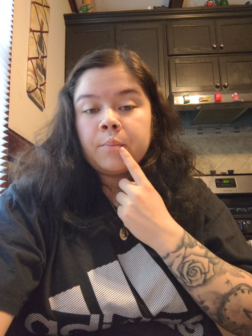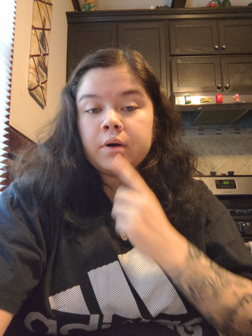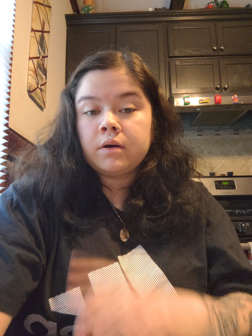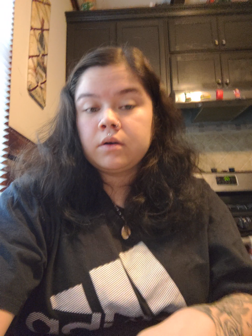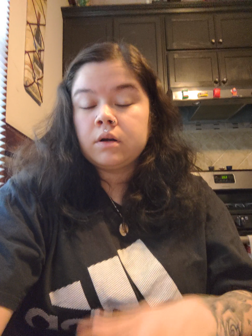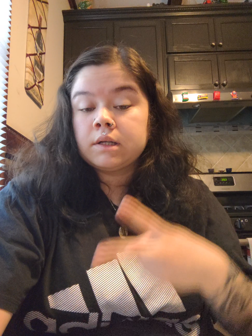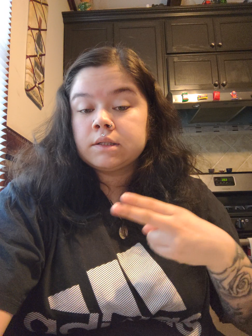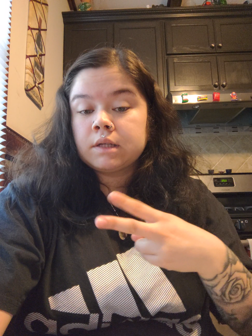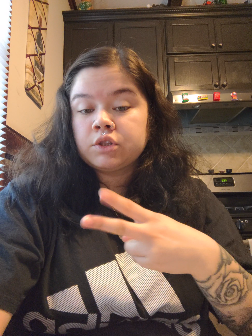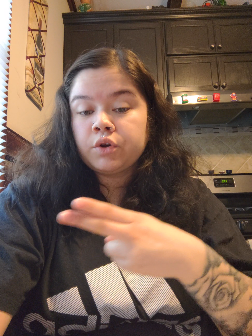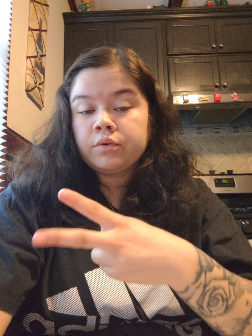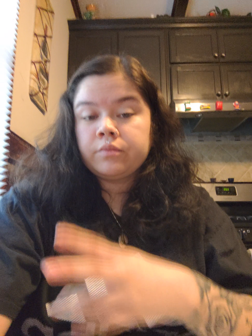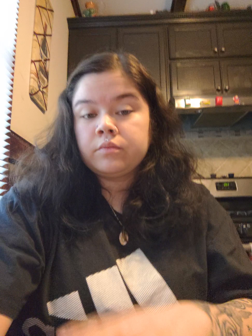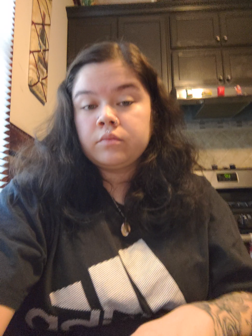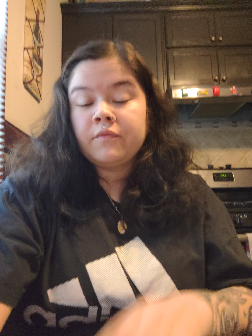scissors